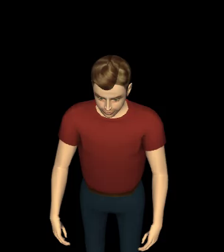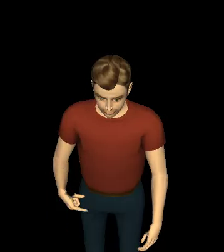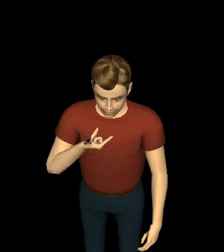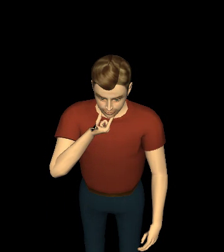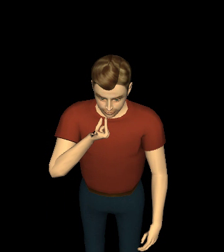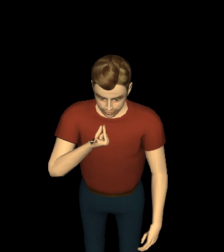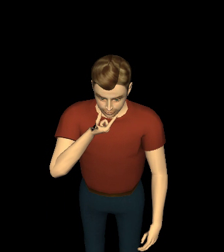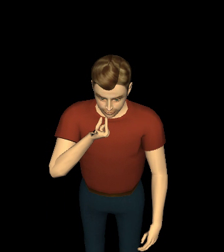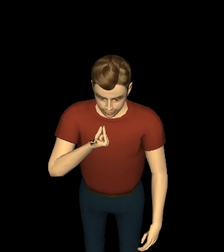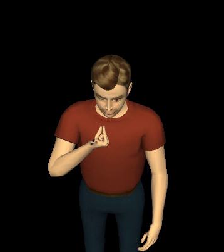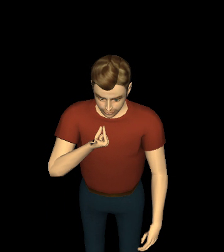سهل